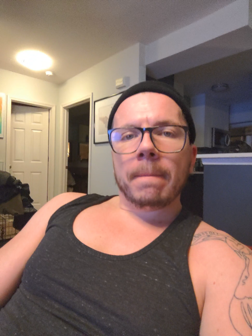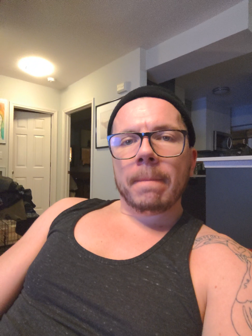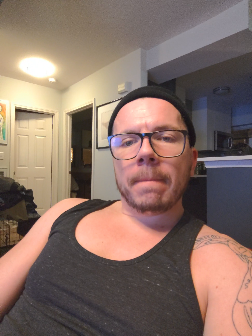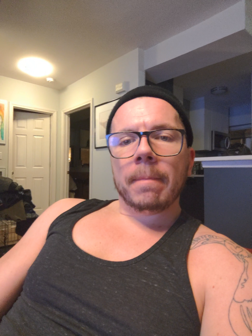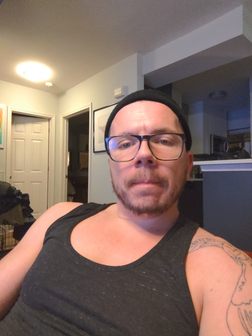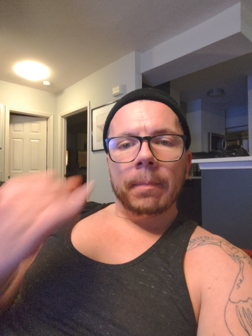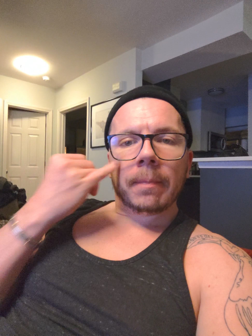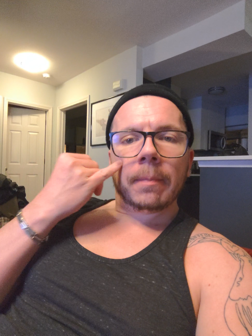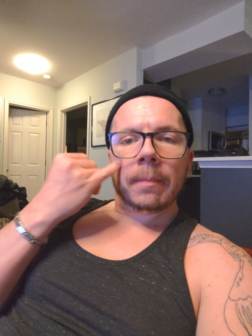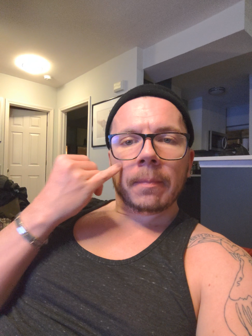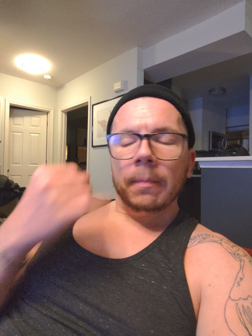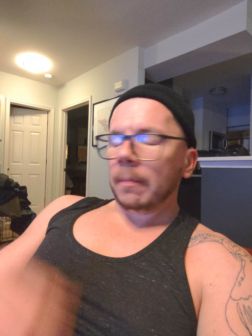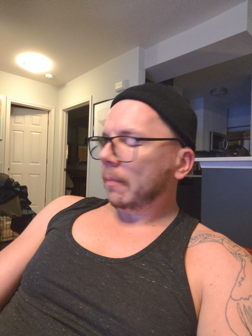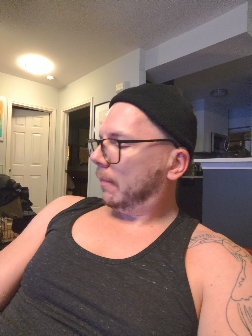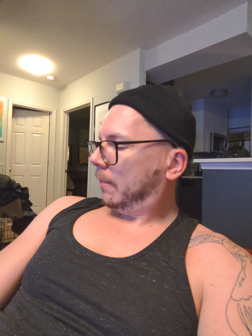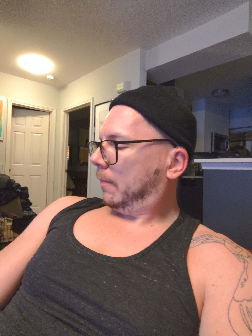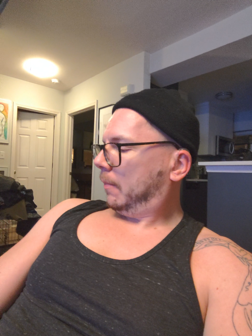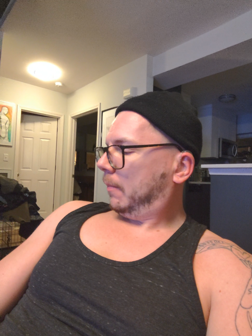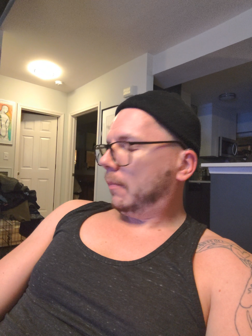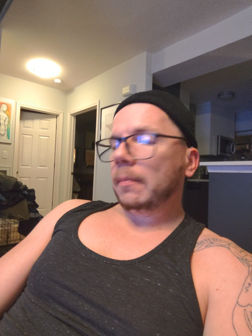if